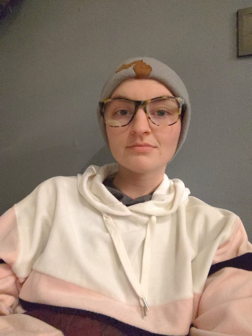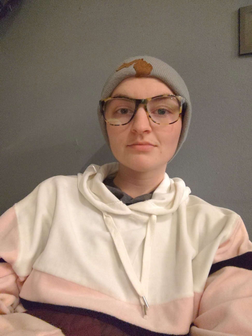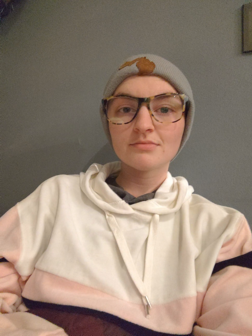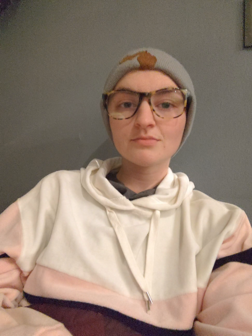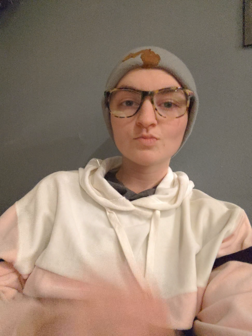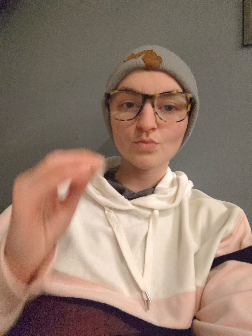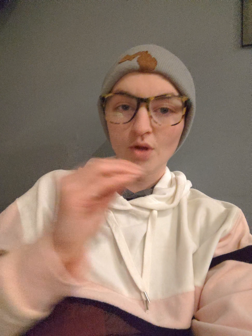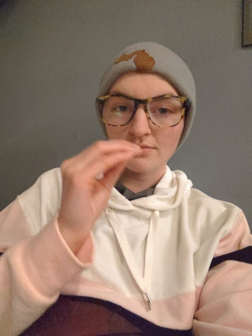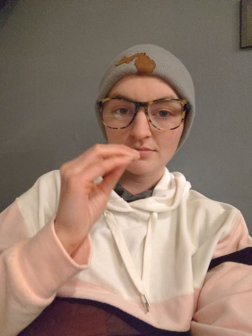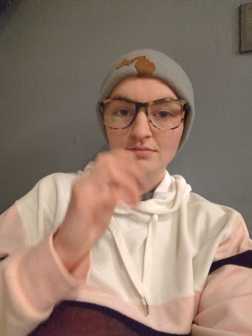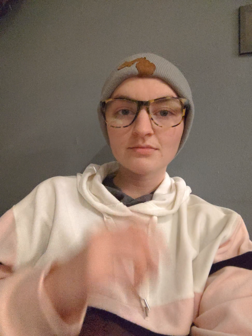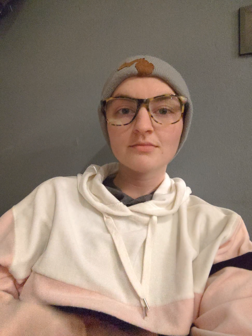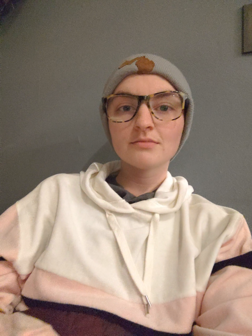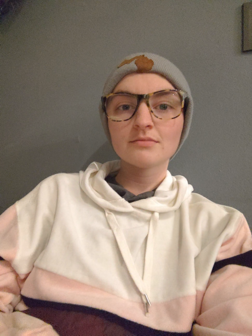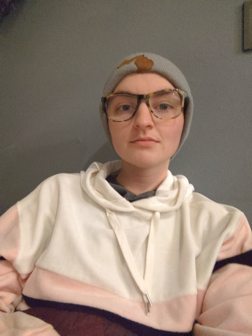kiss